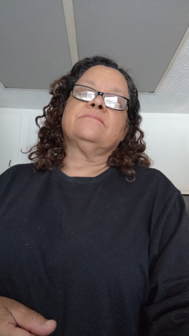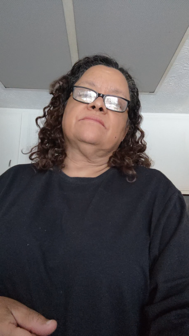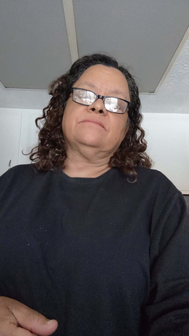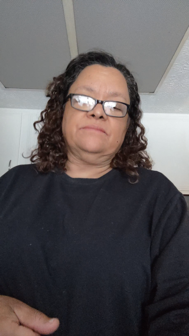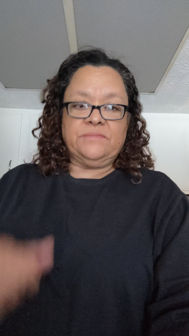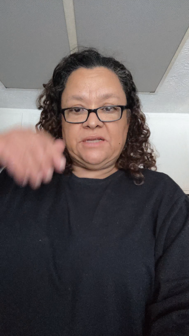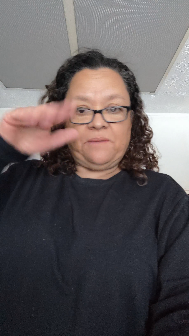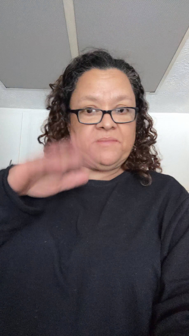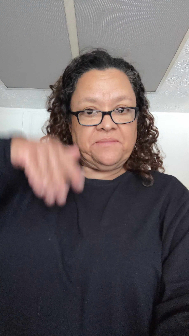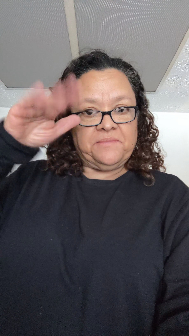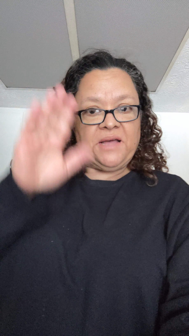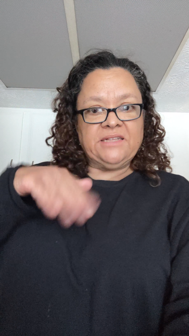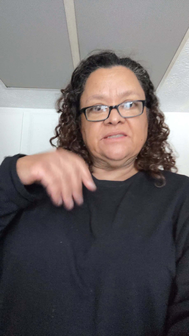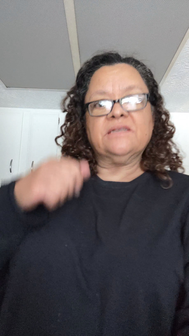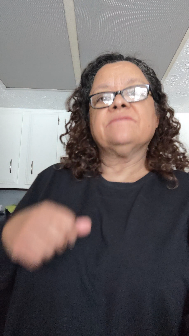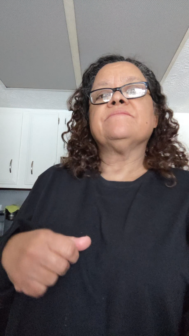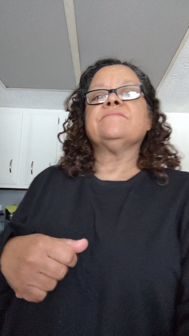paint